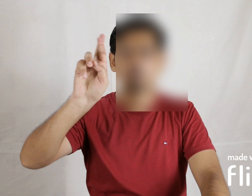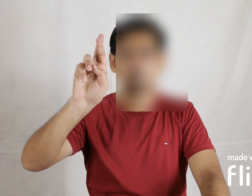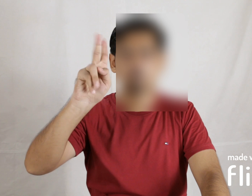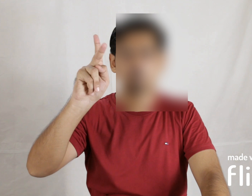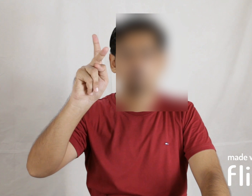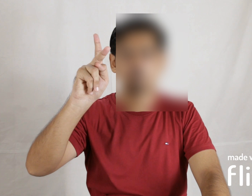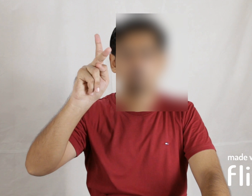ڑ